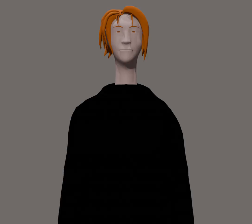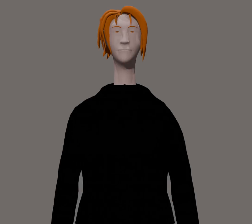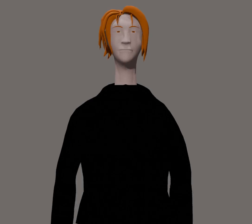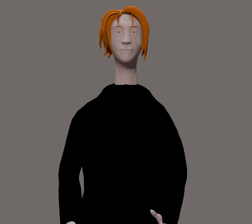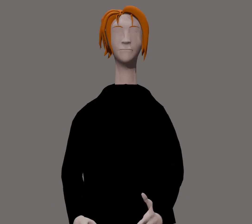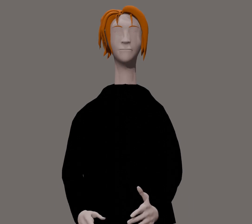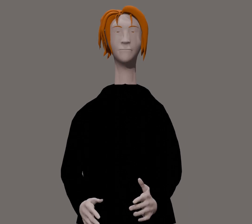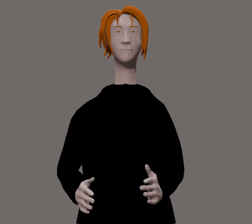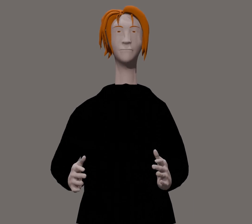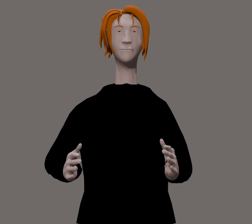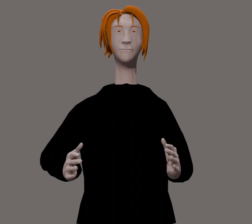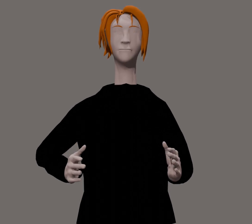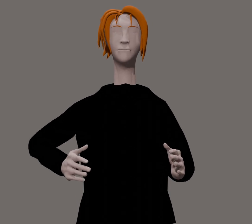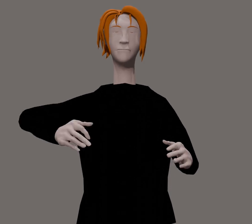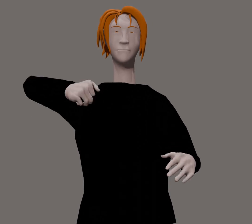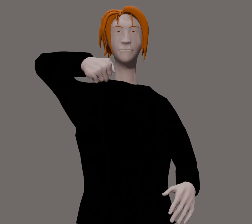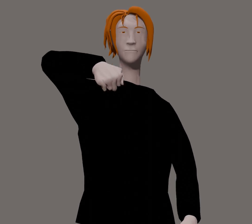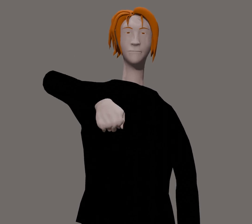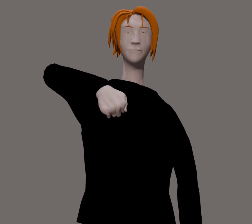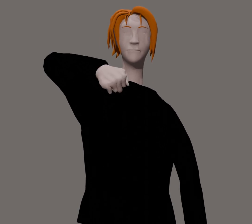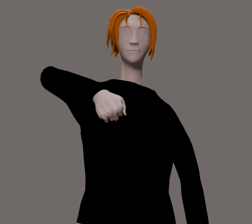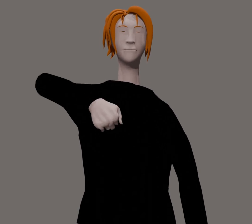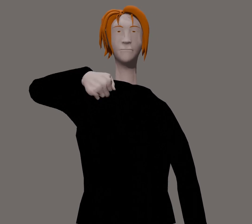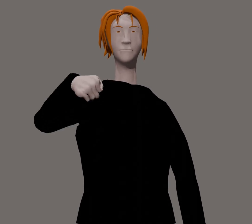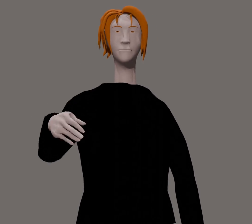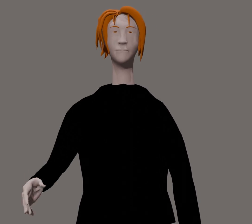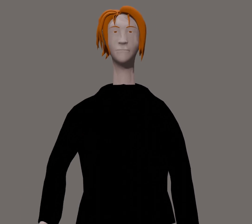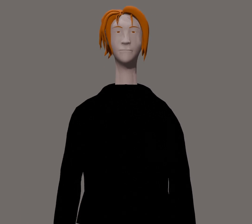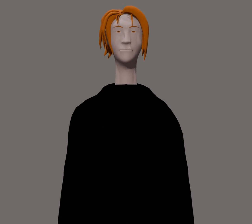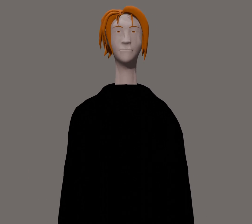Bucket Combined